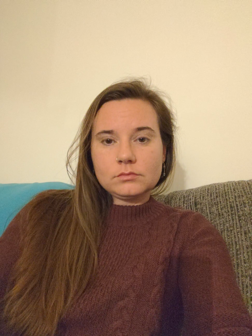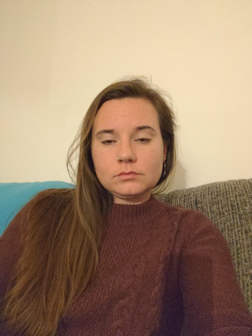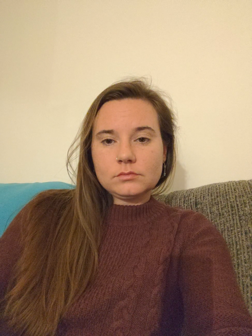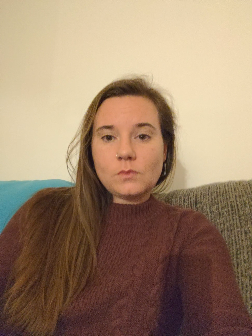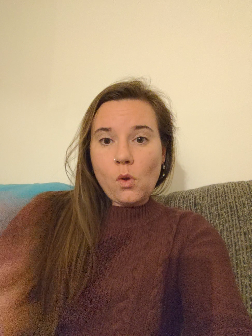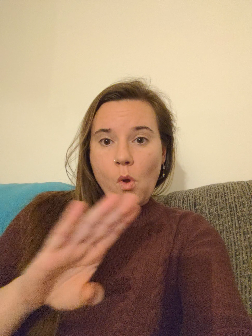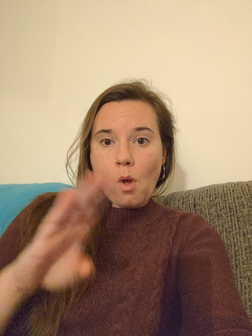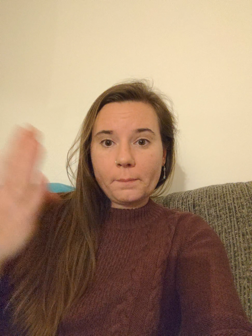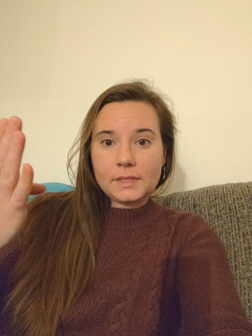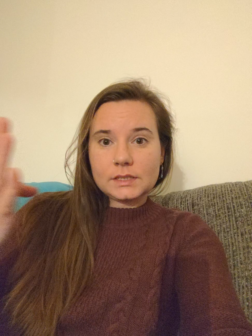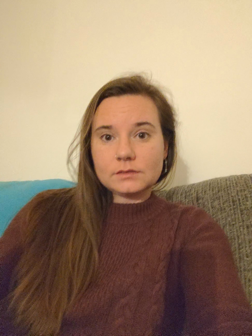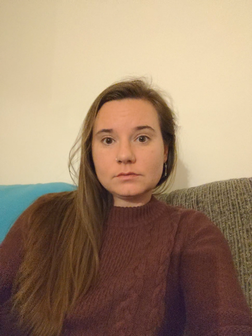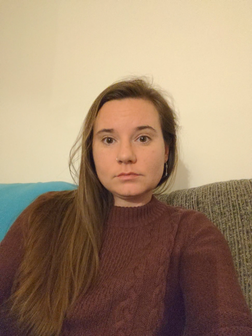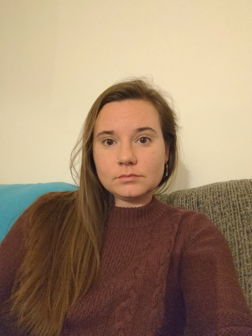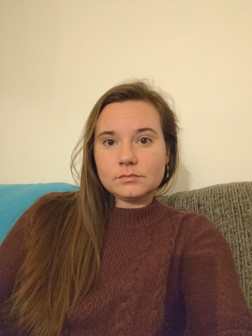open